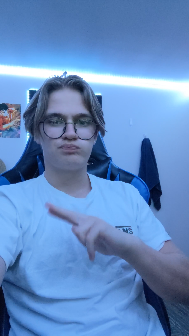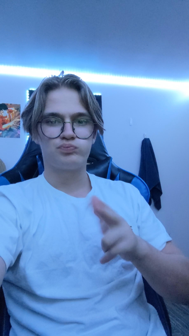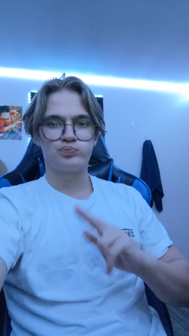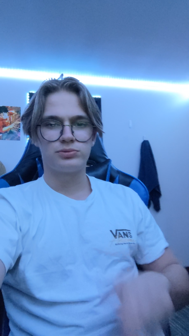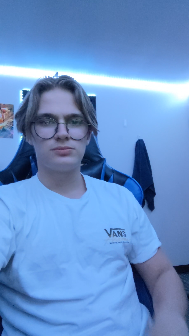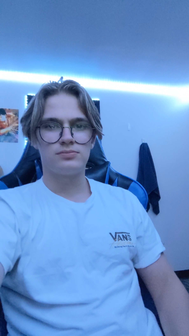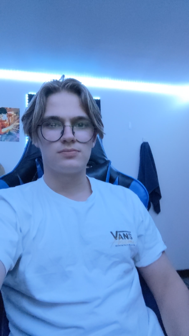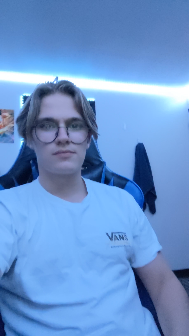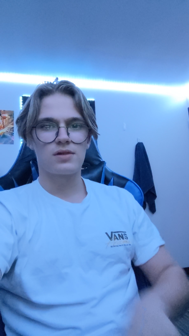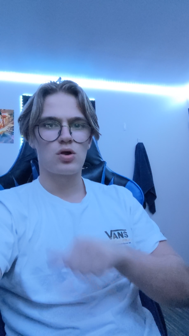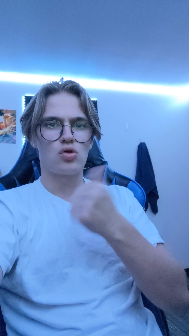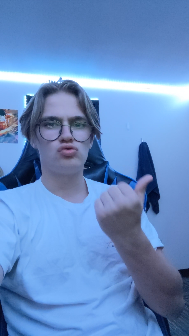other